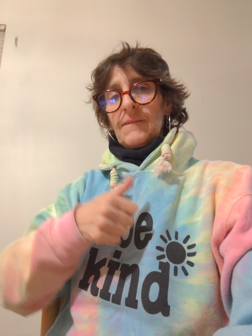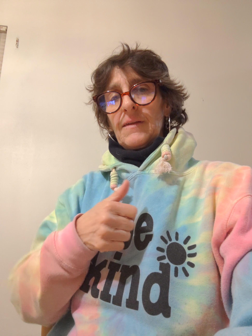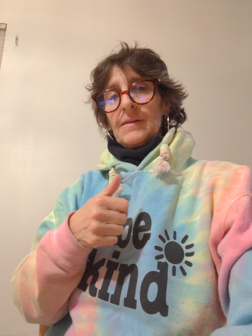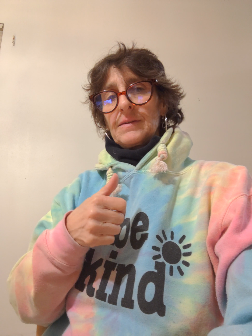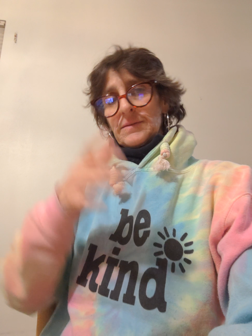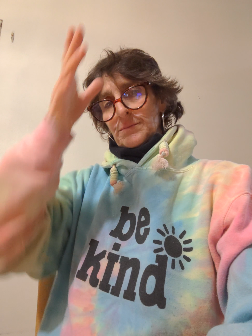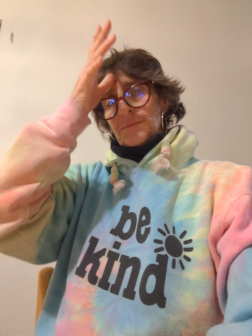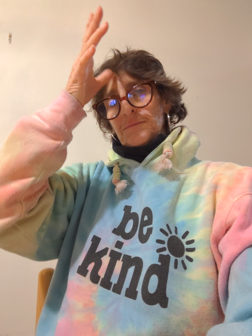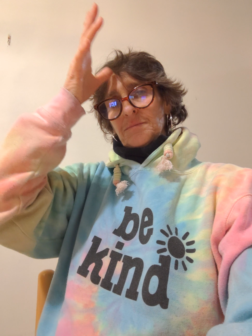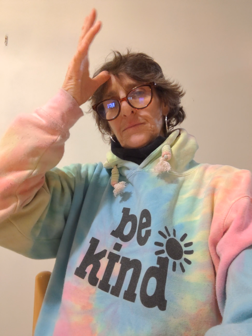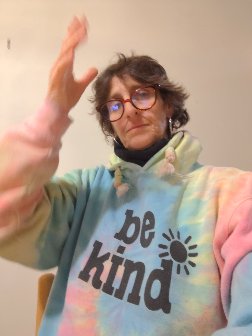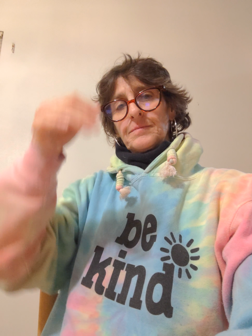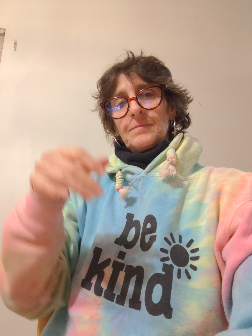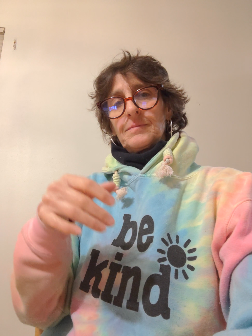dad